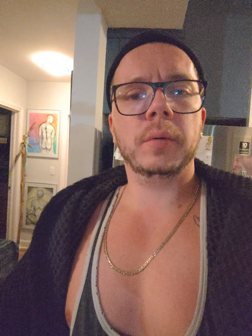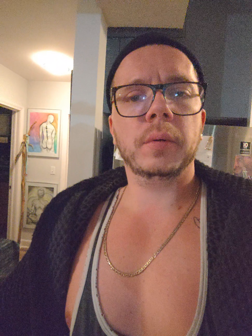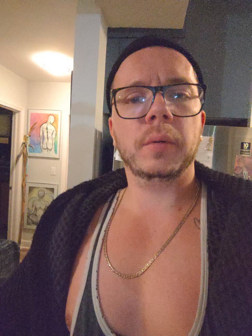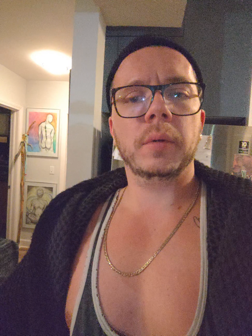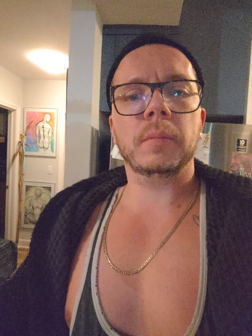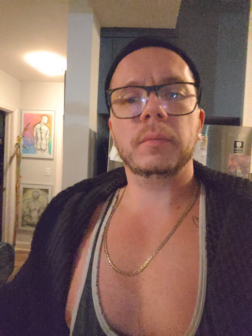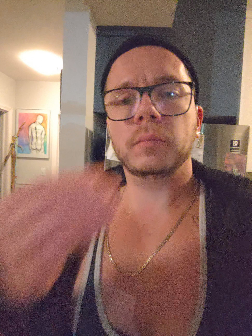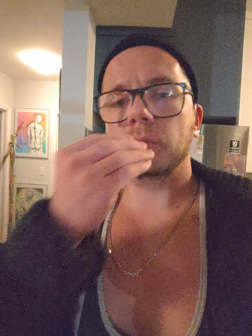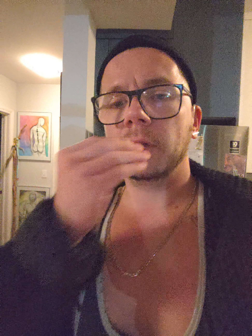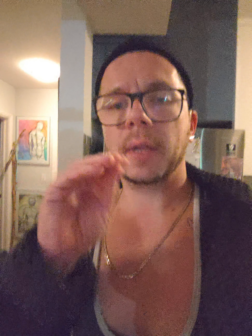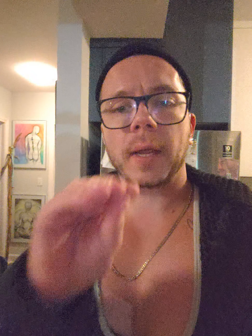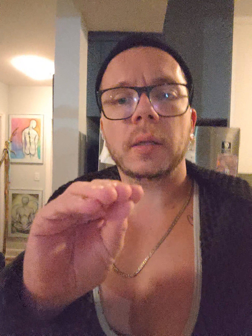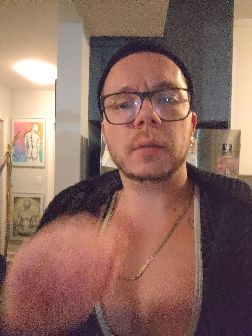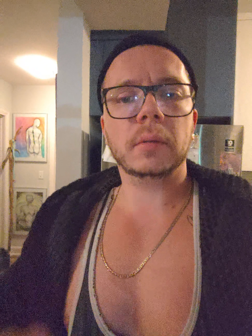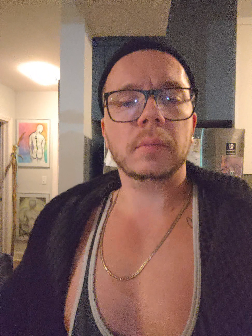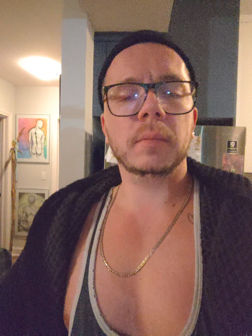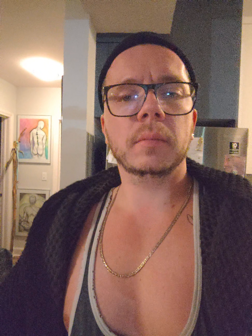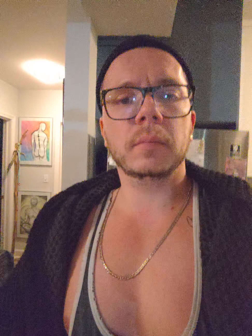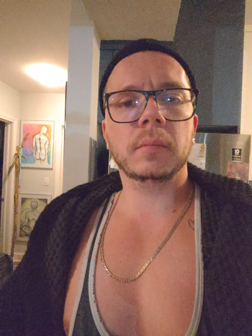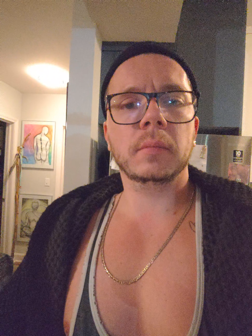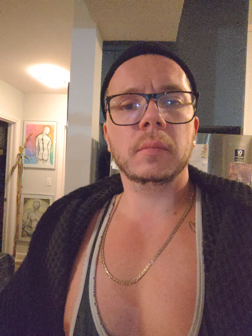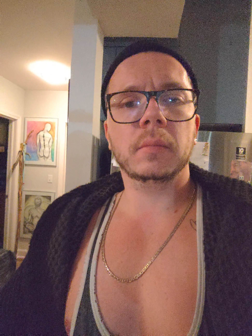kiss